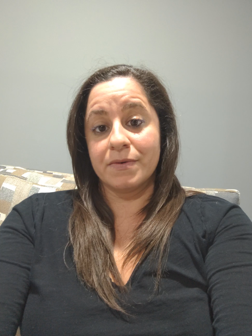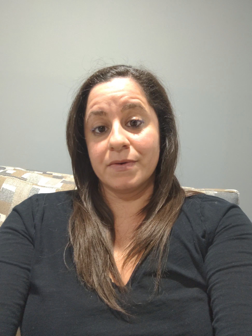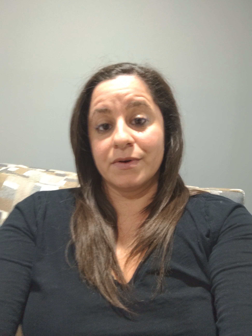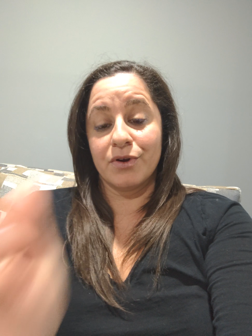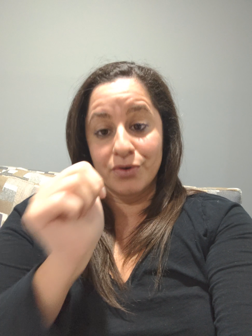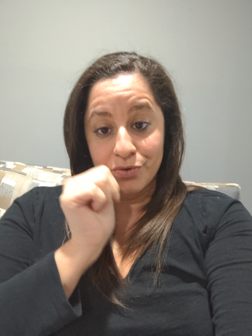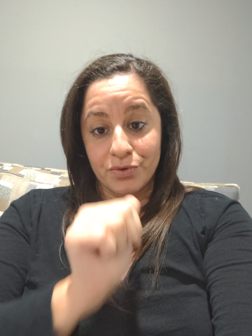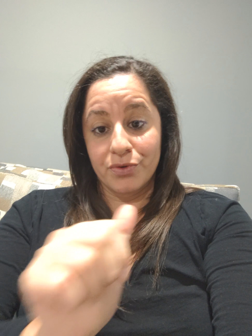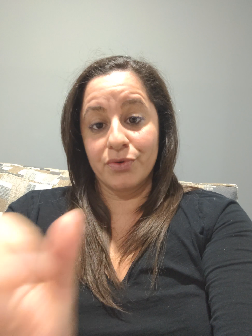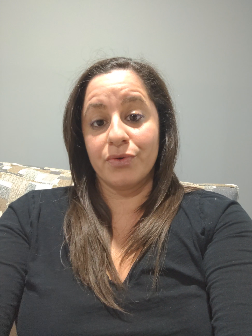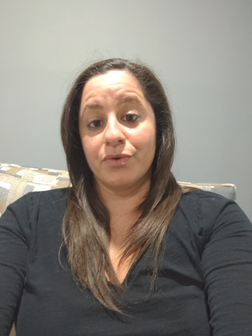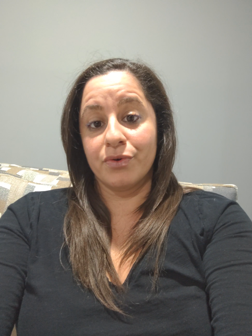girl